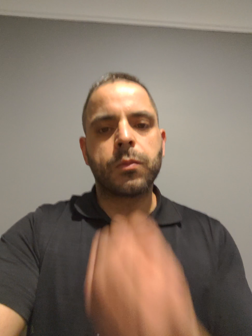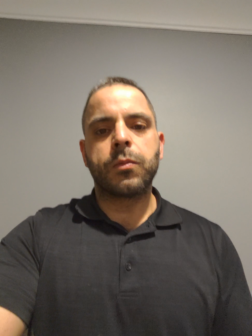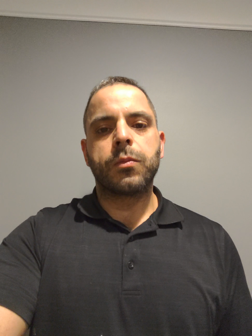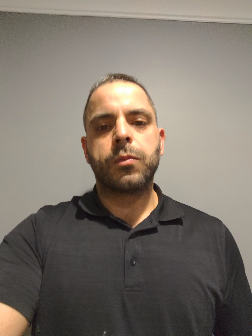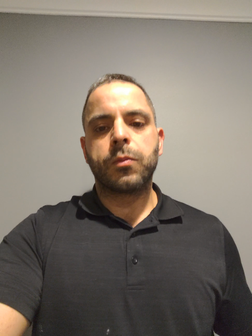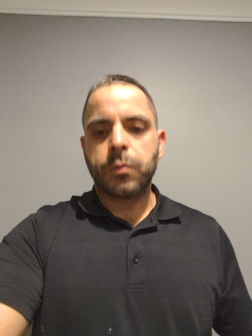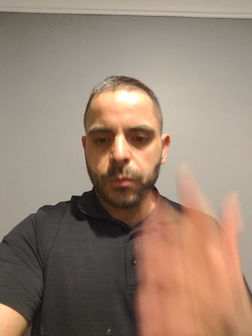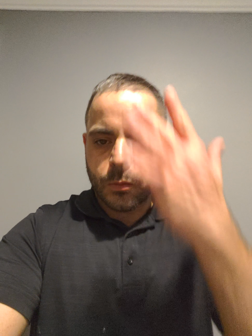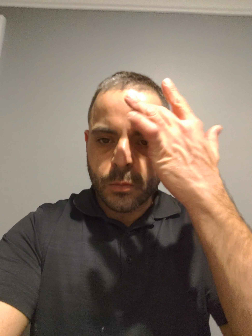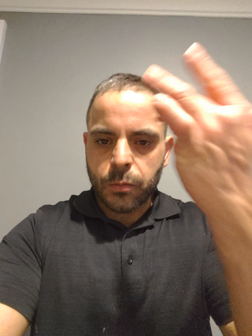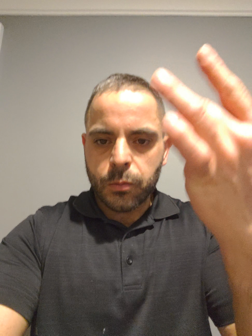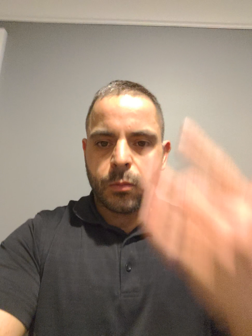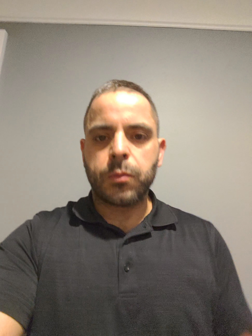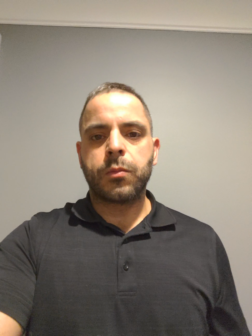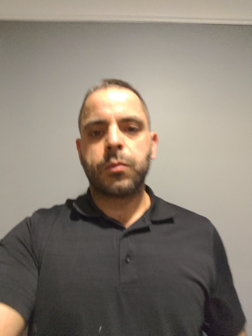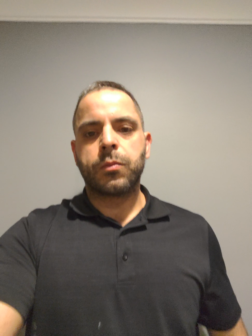why